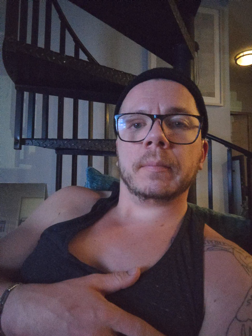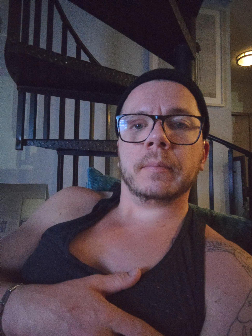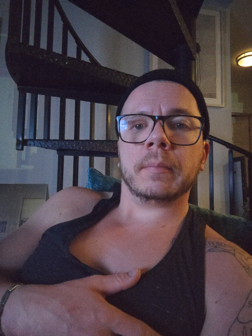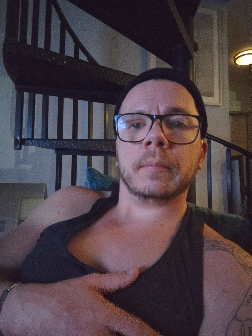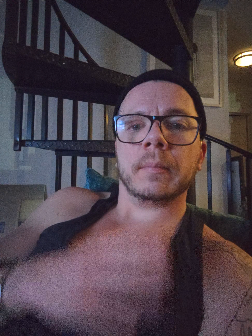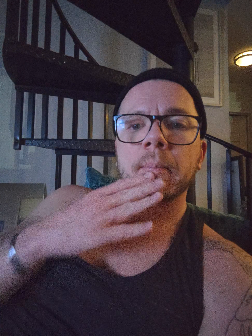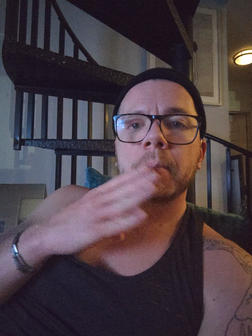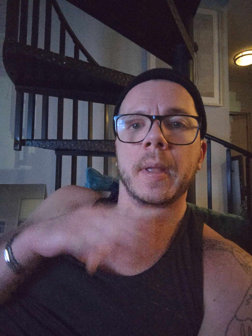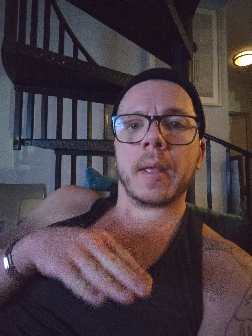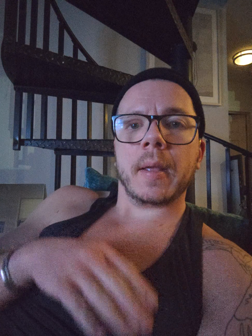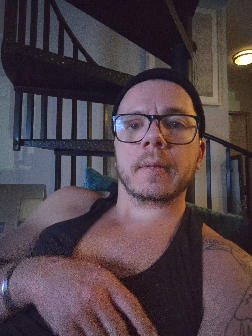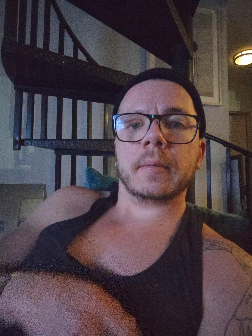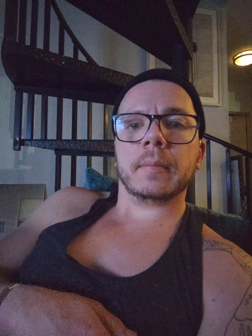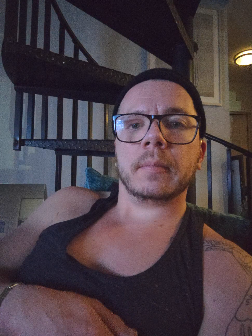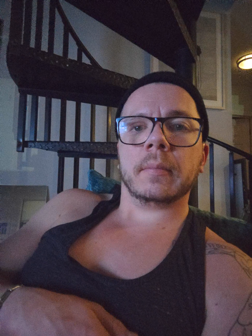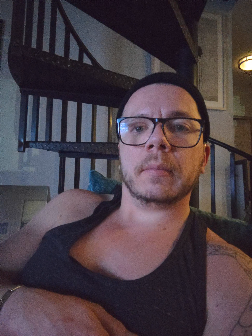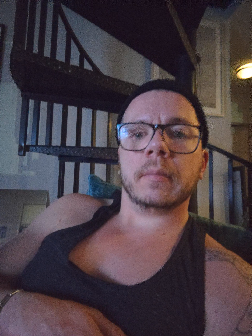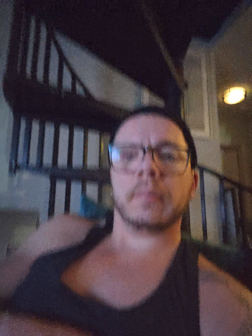bad